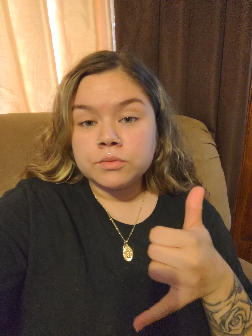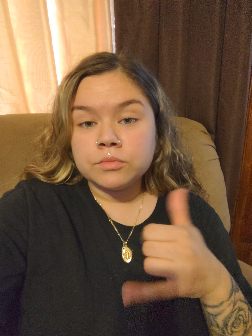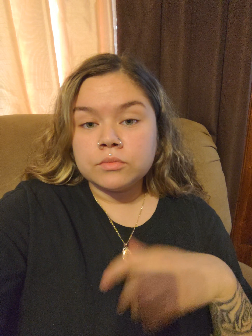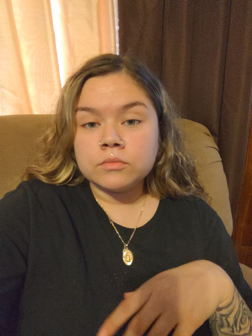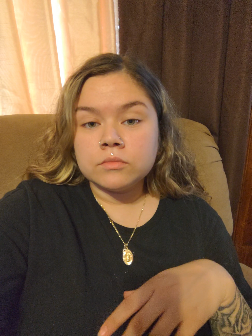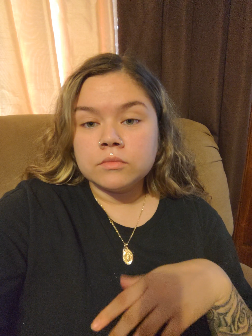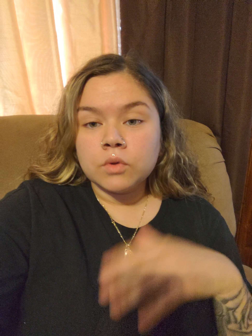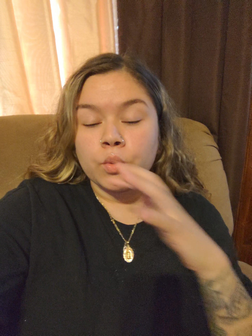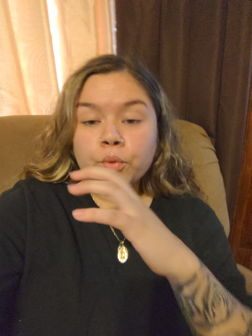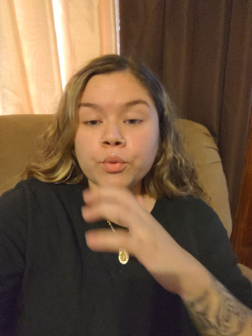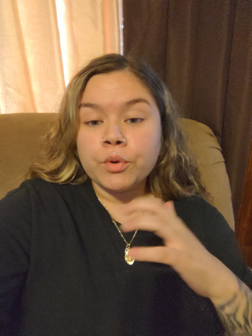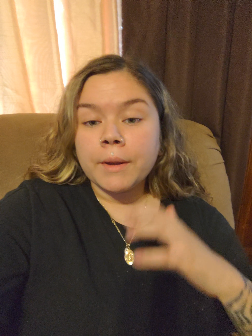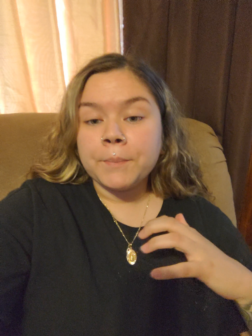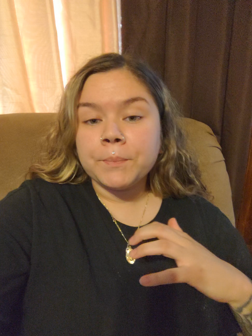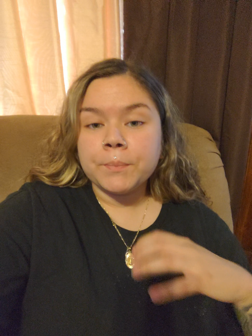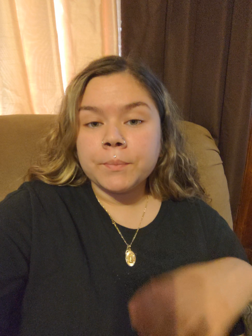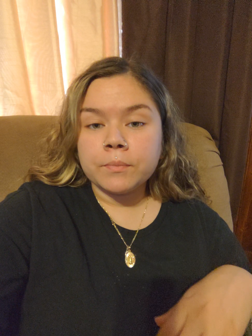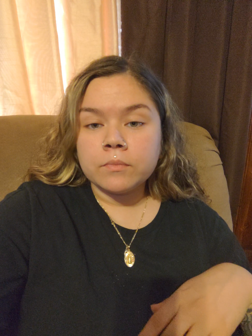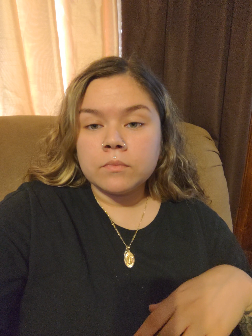grapes